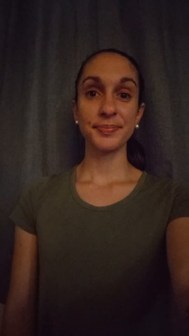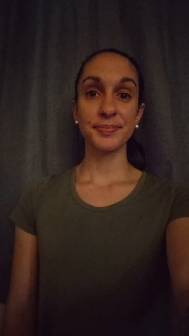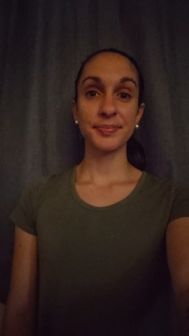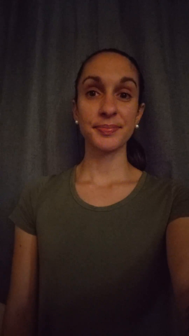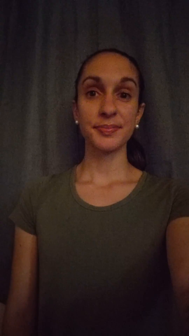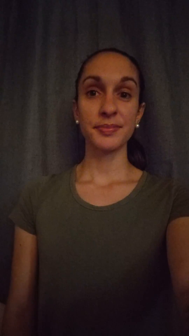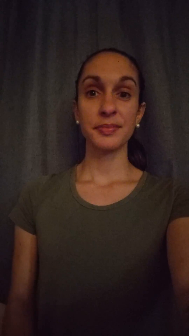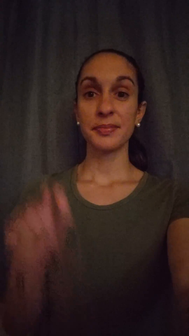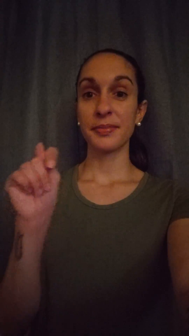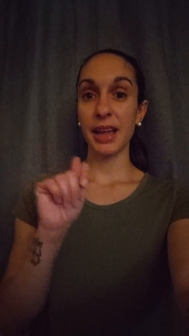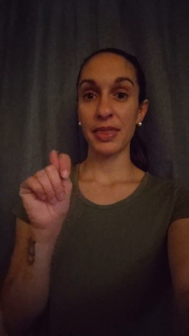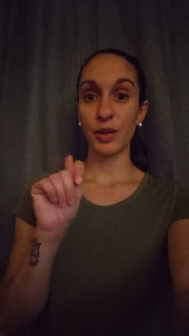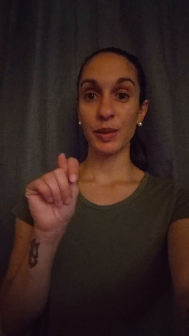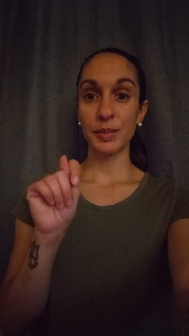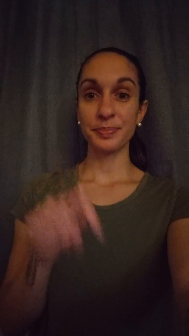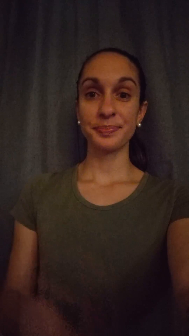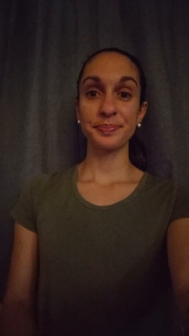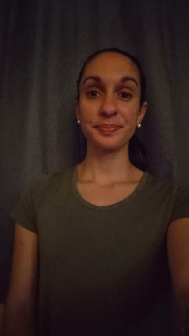bathroom